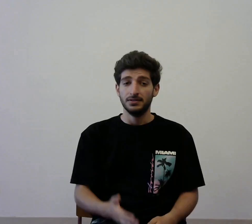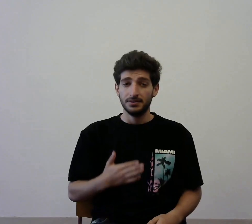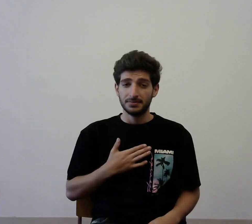mən